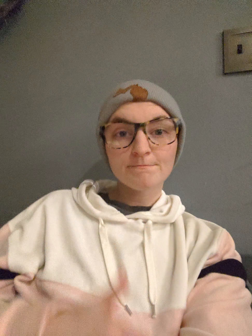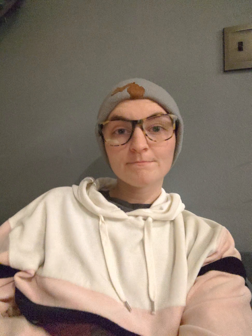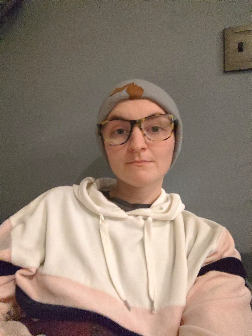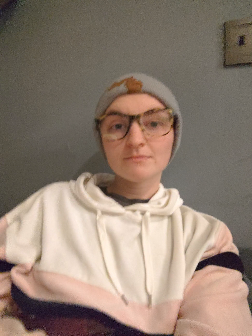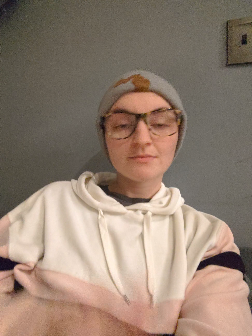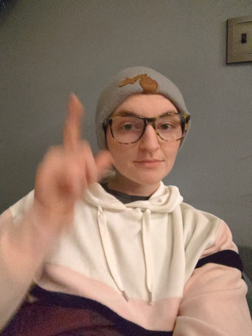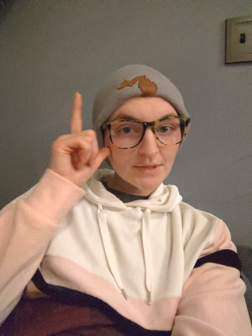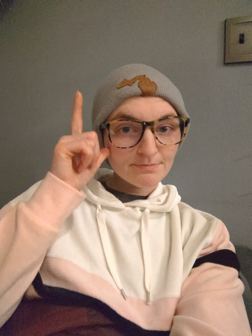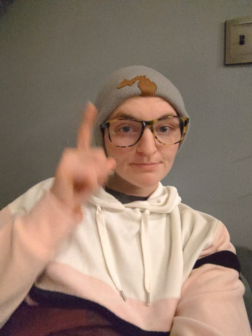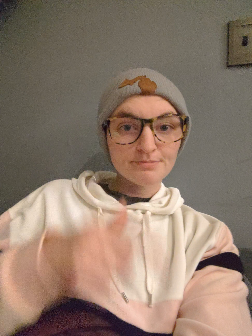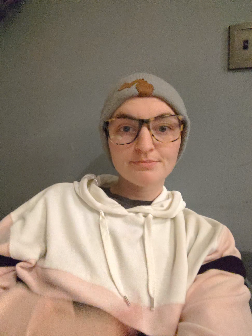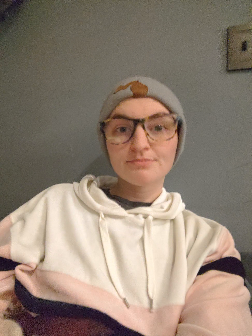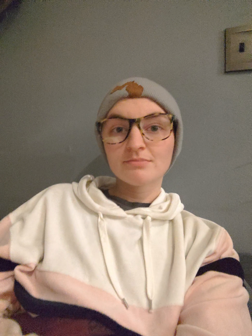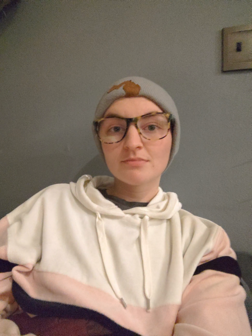listen